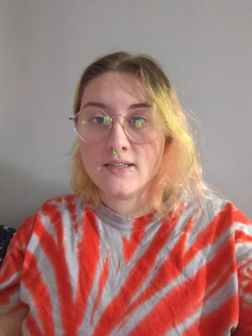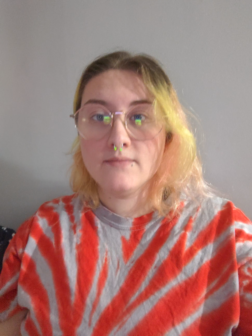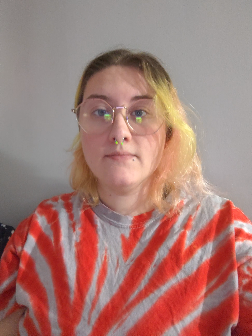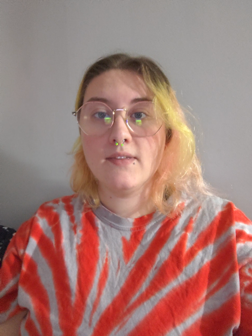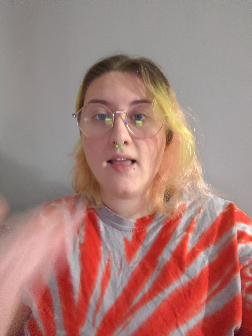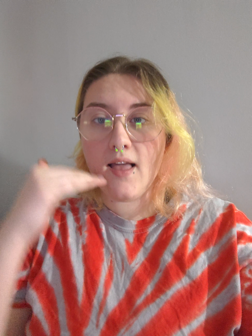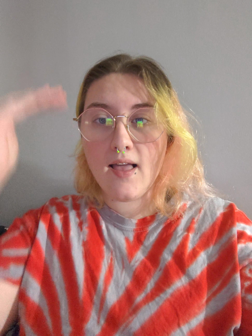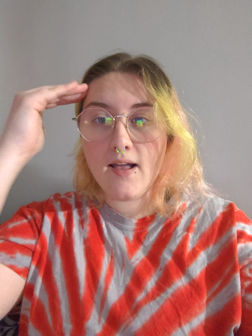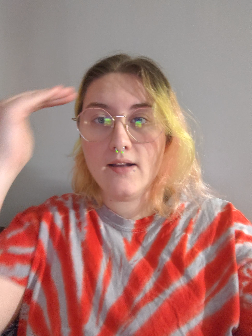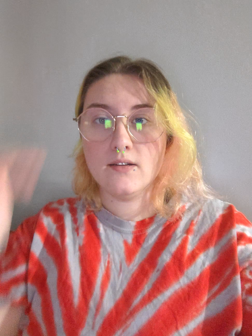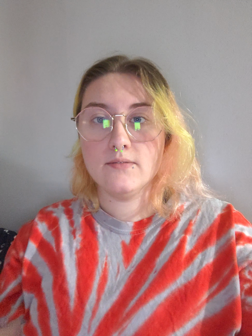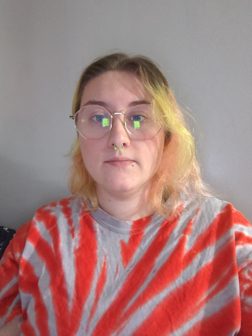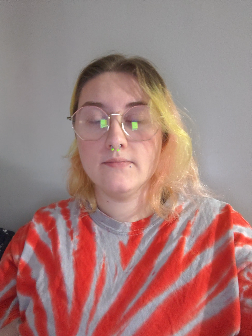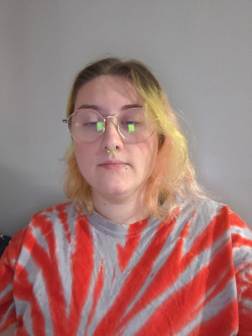head